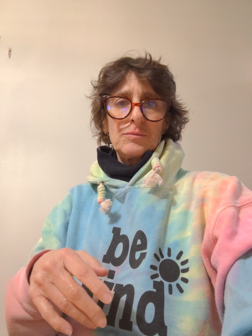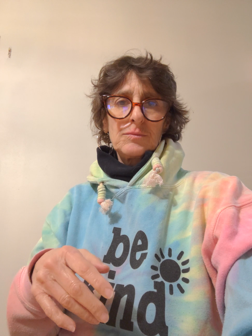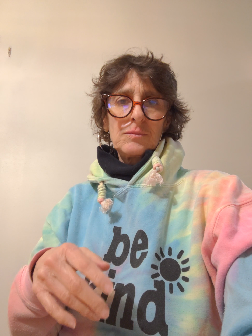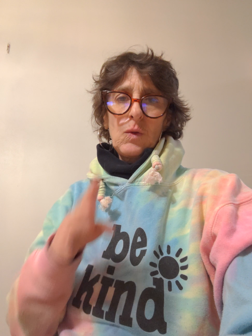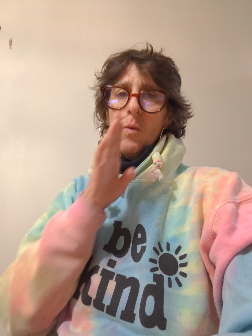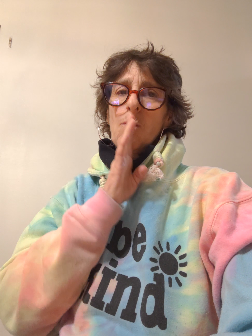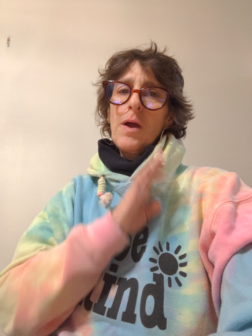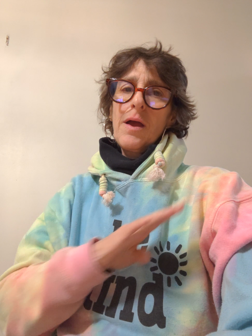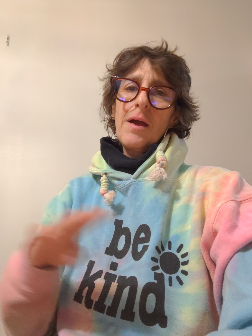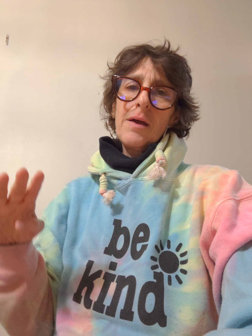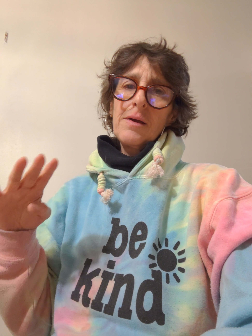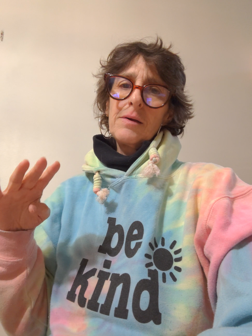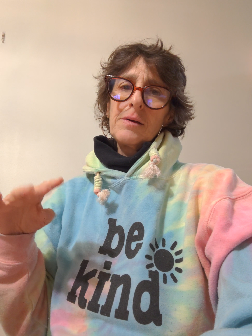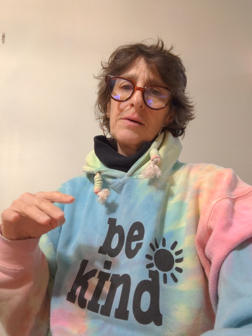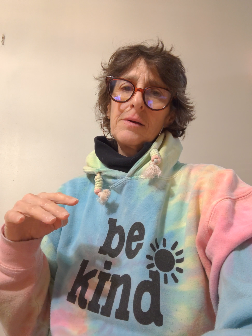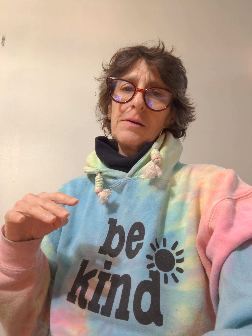quiet